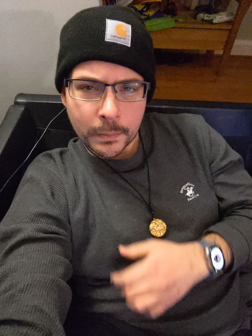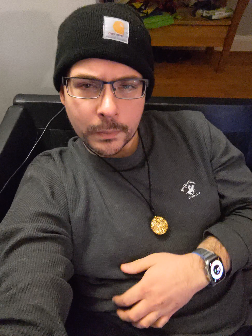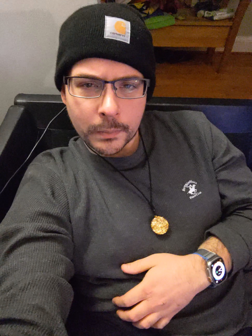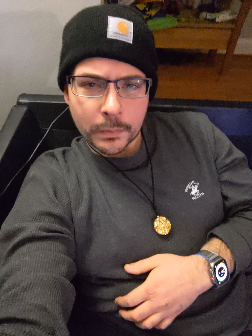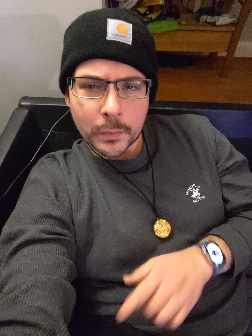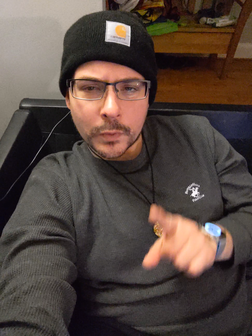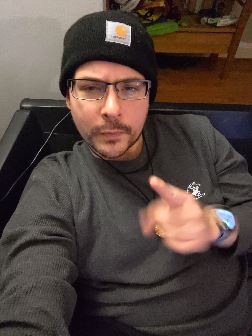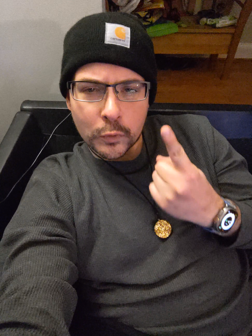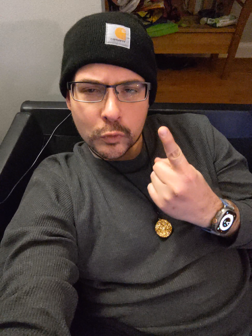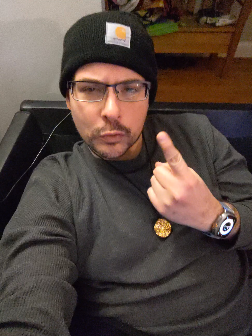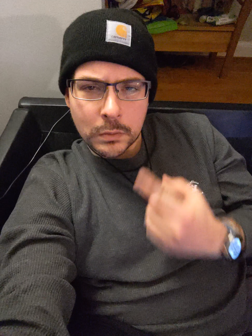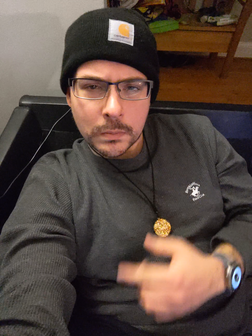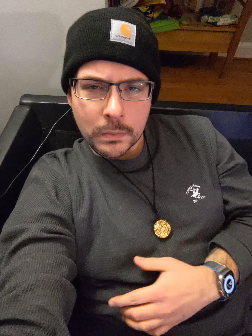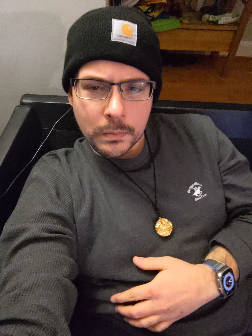first